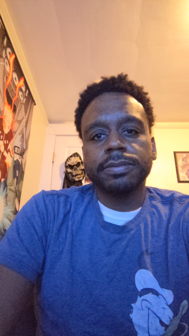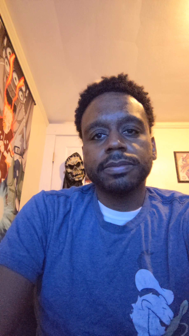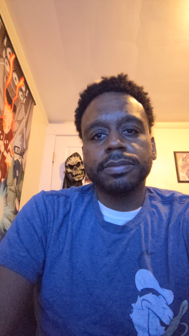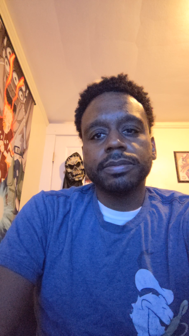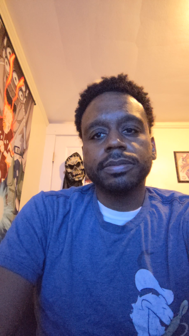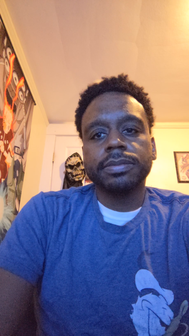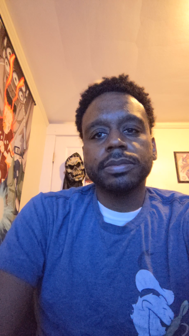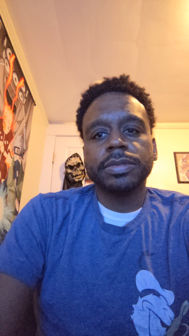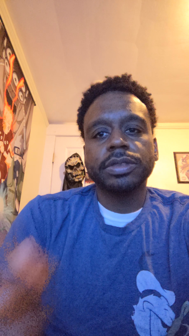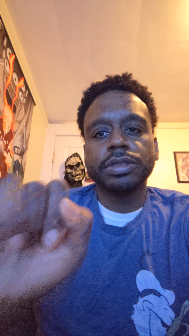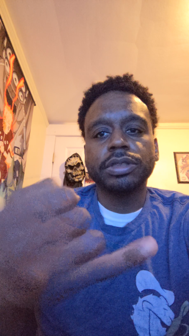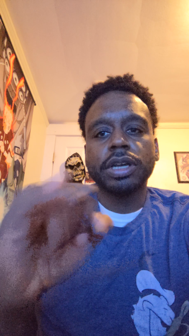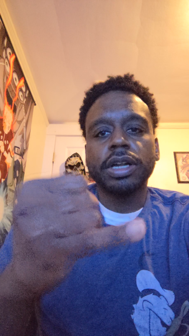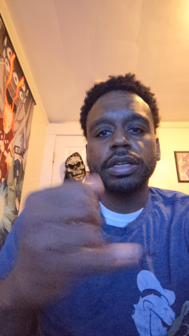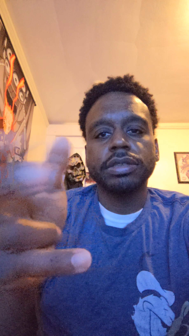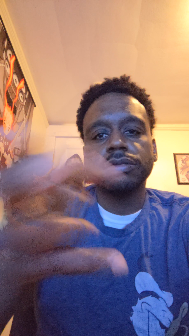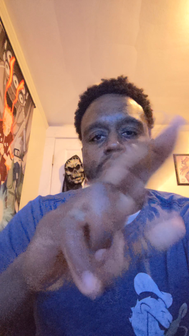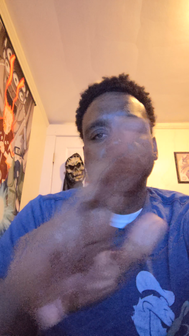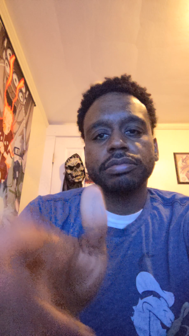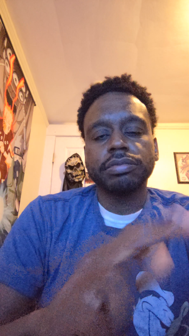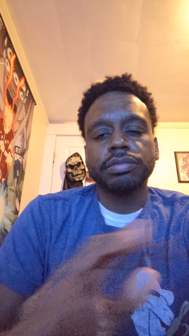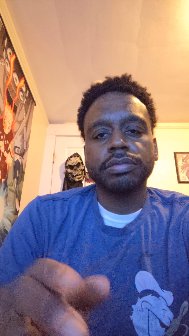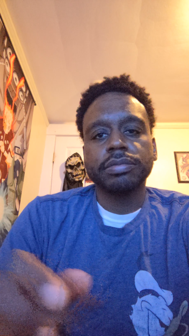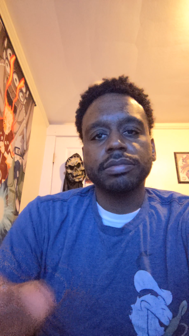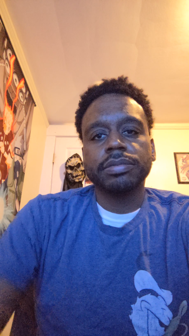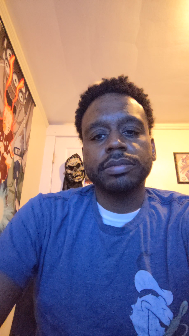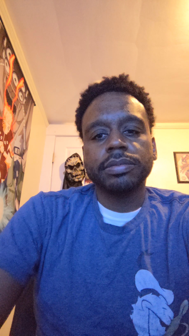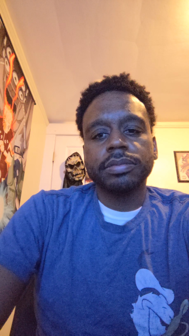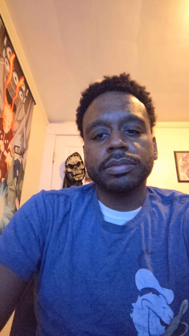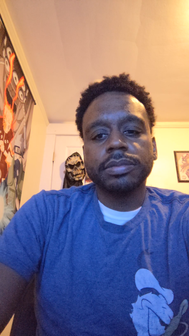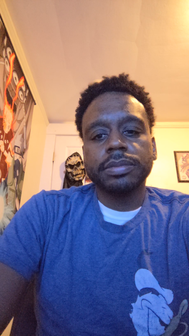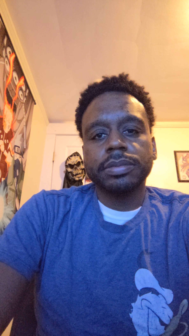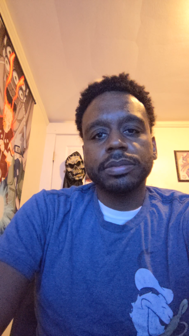jelly